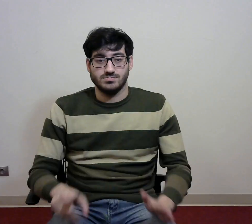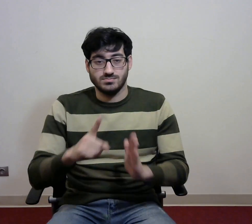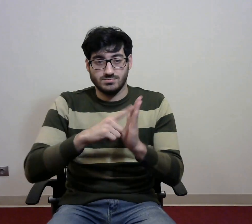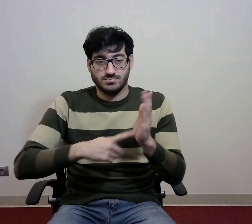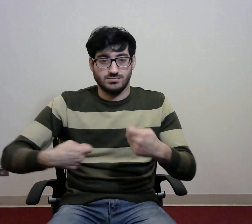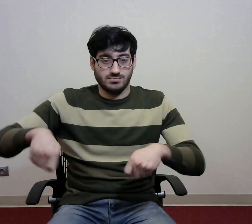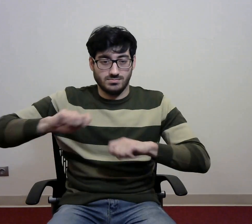etibarnamə